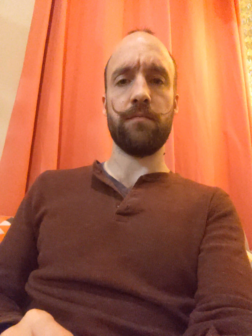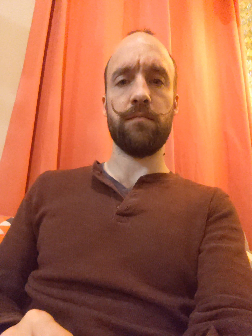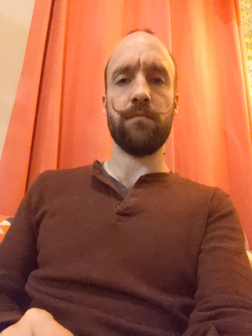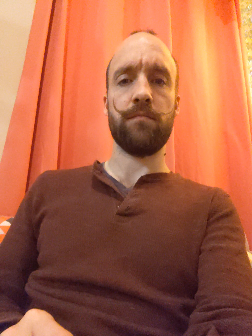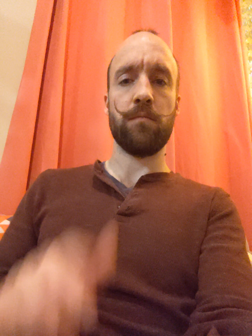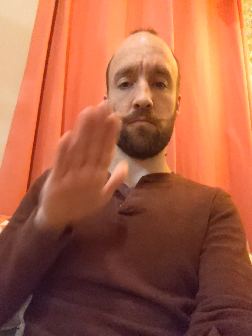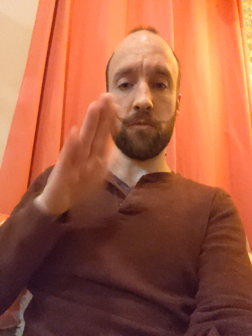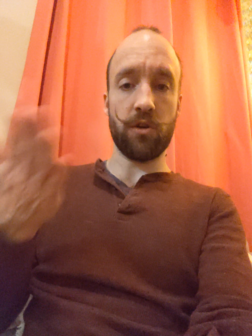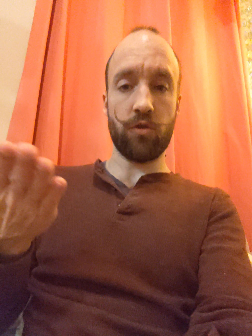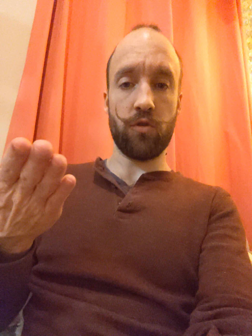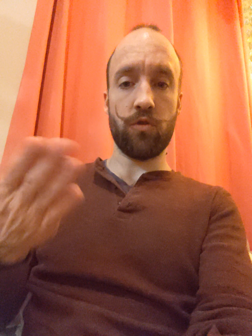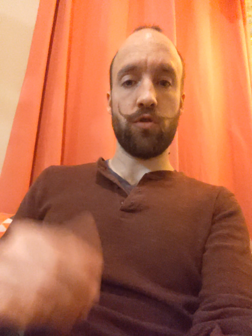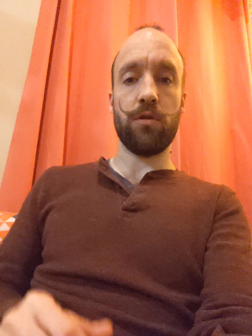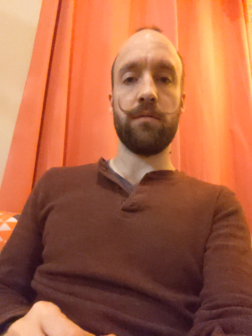book